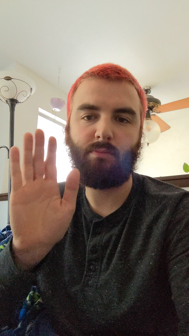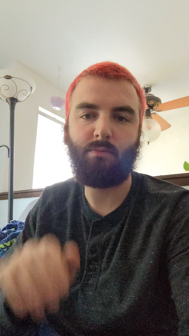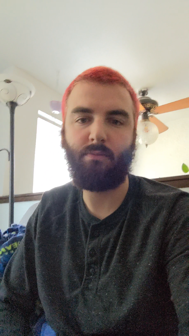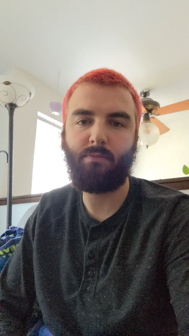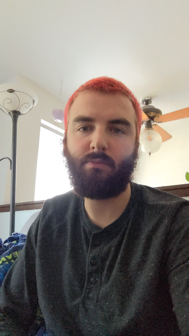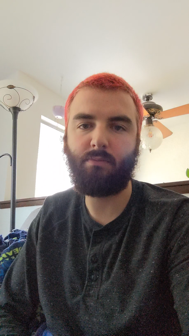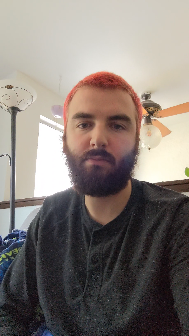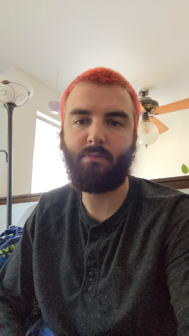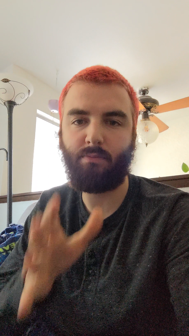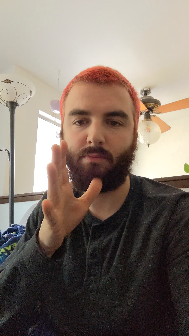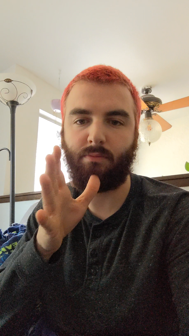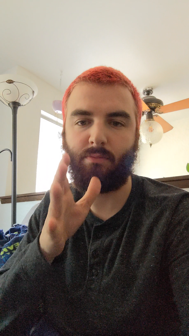mommy